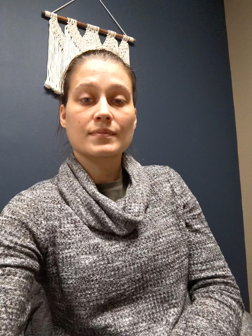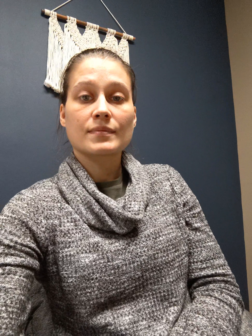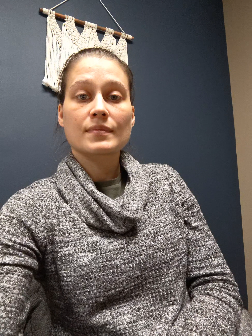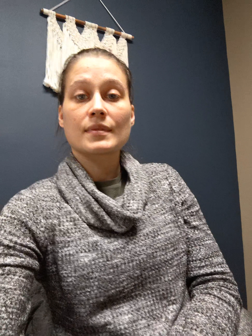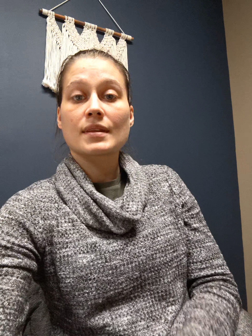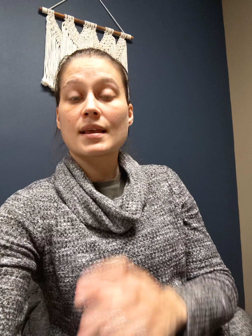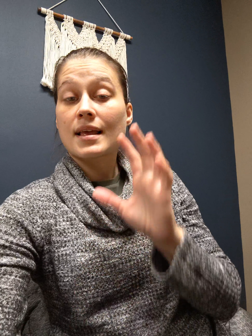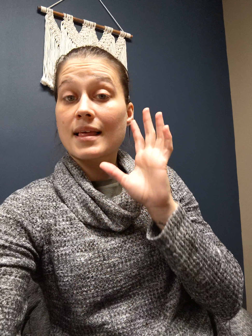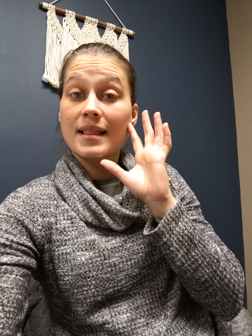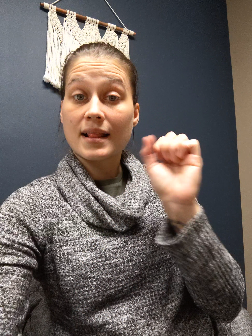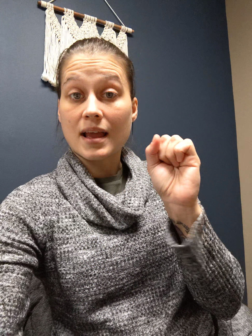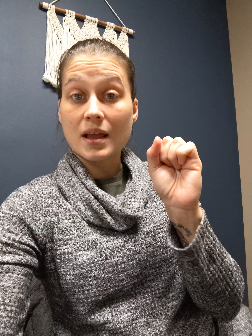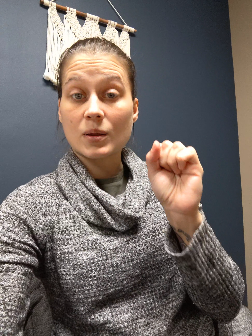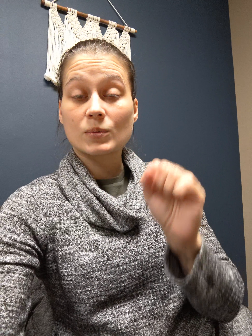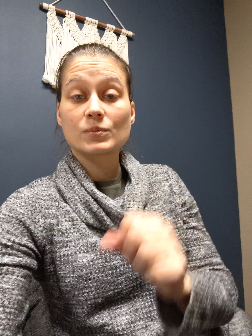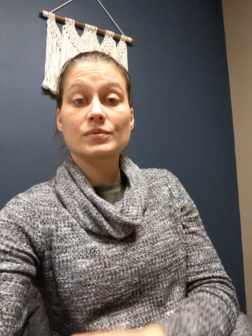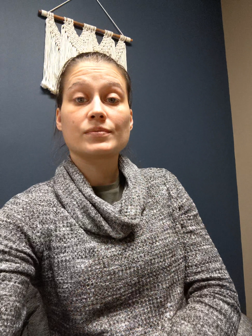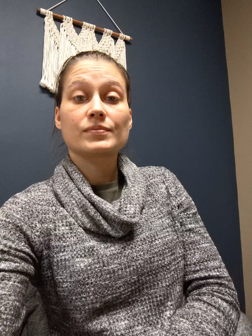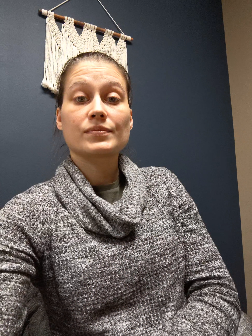loud